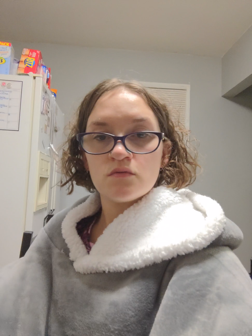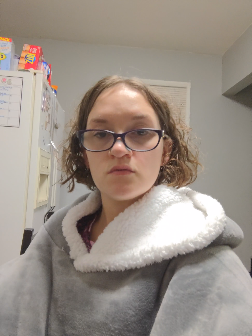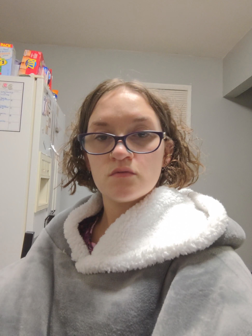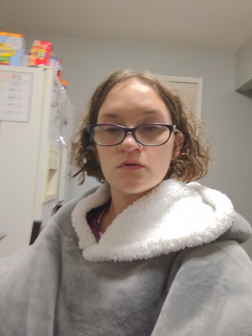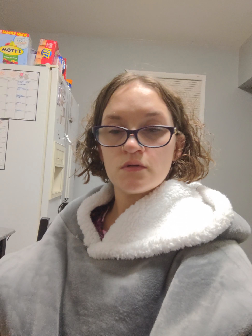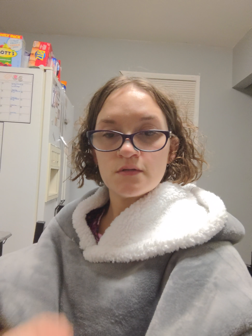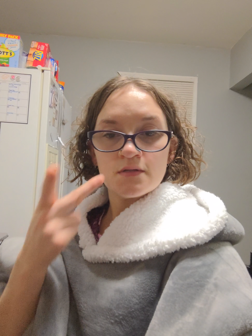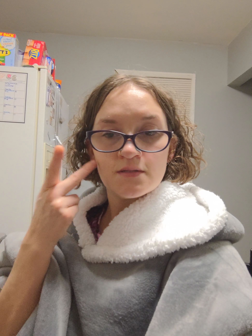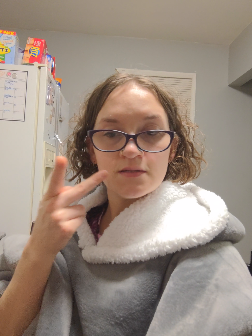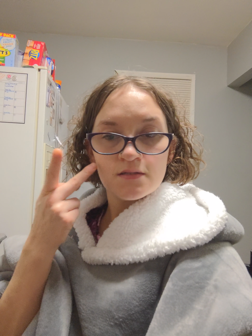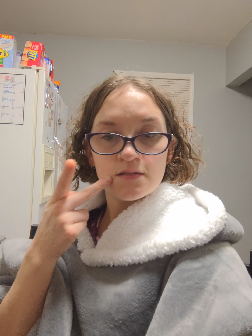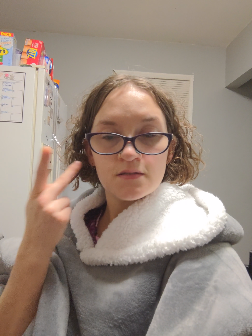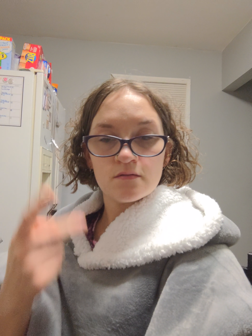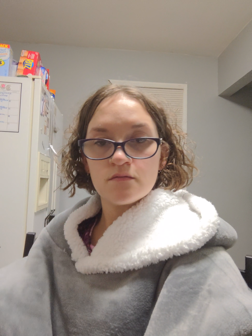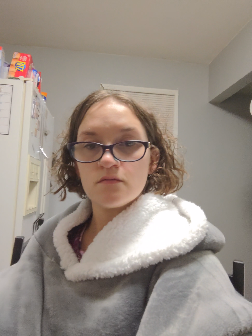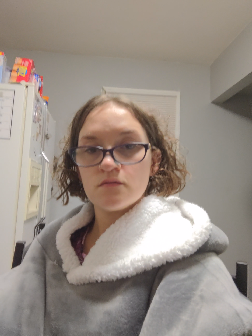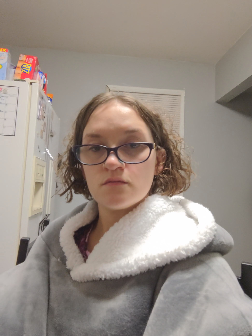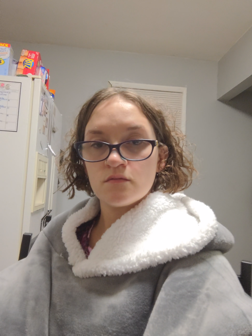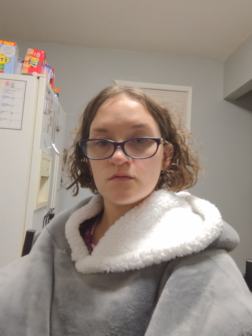kitty